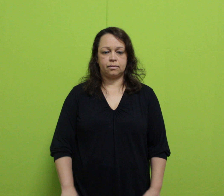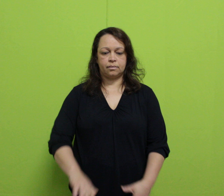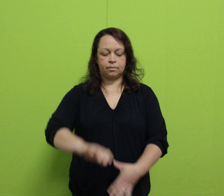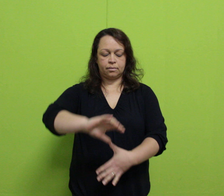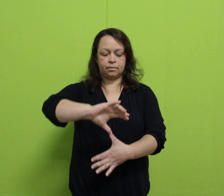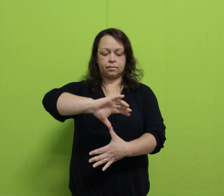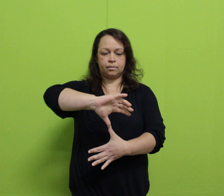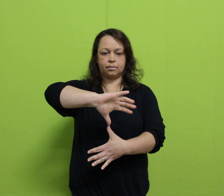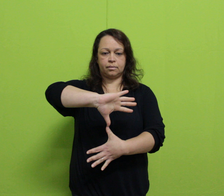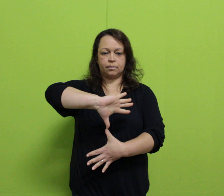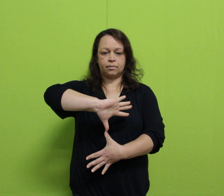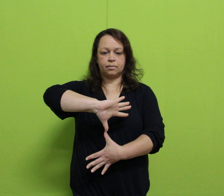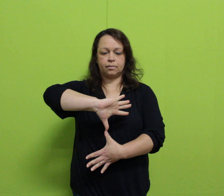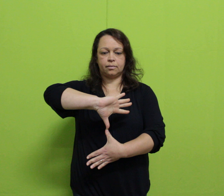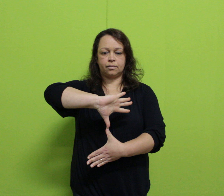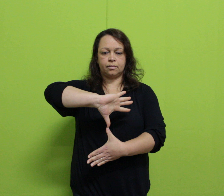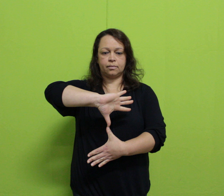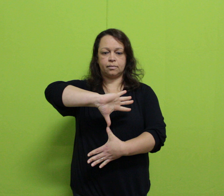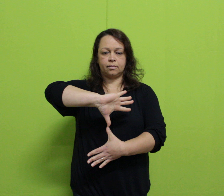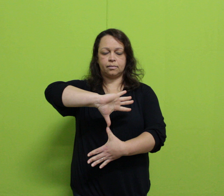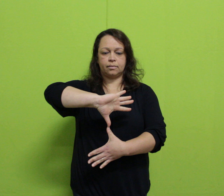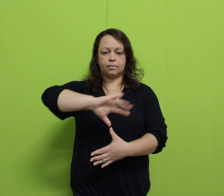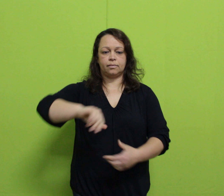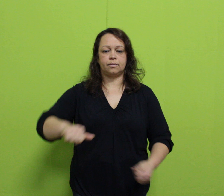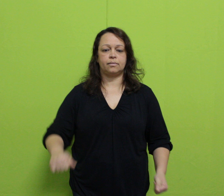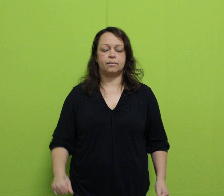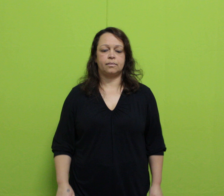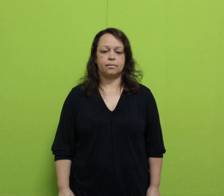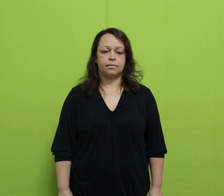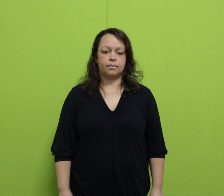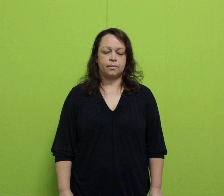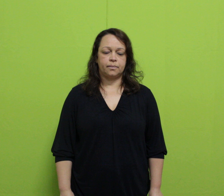América